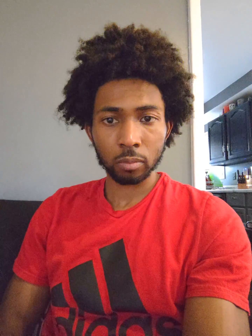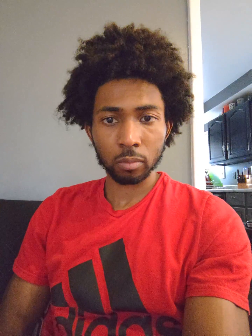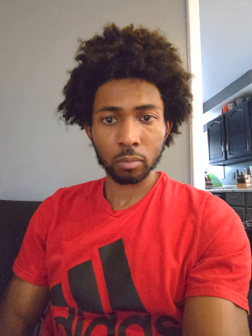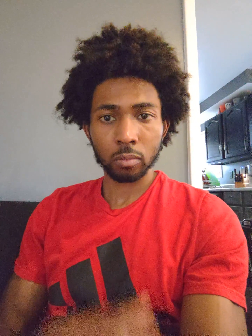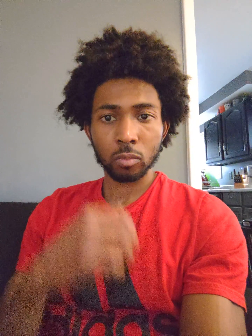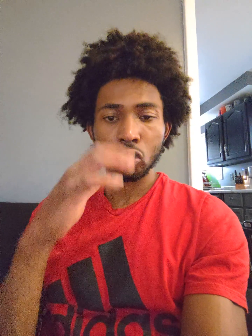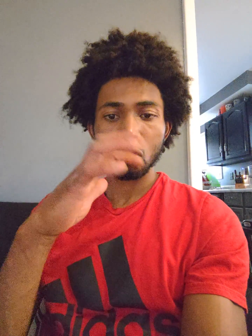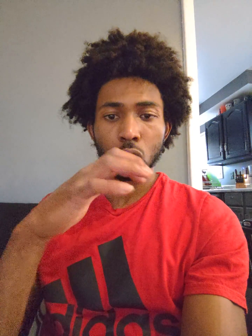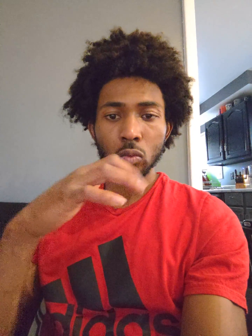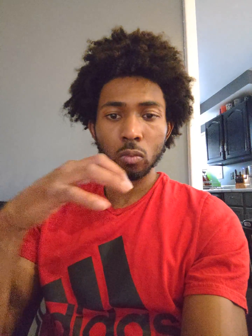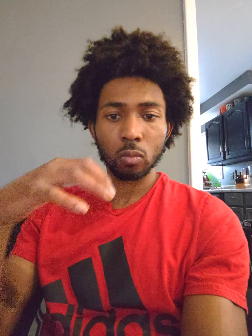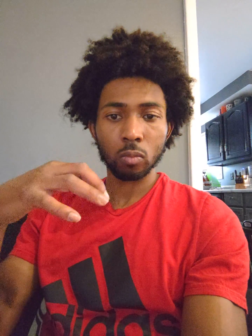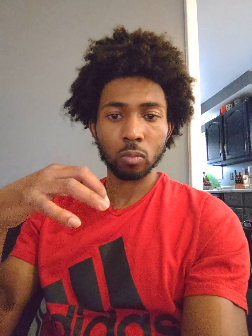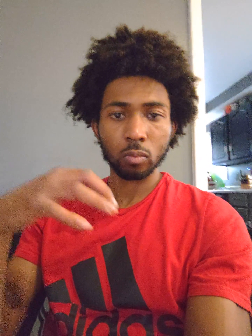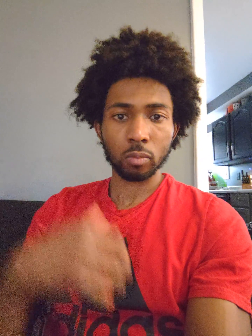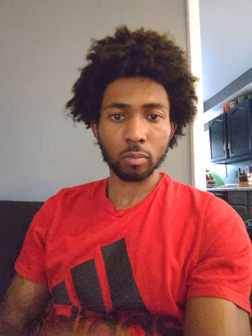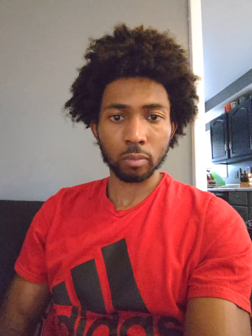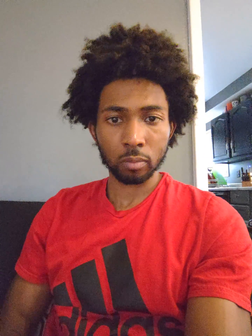grapes